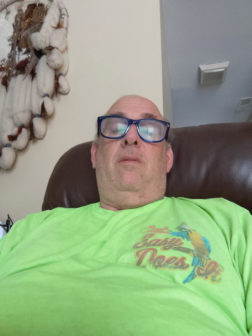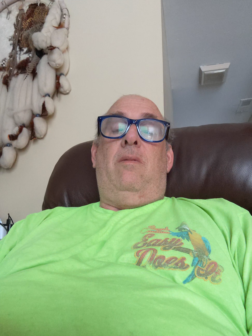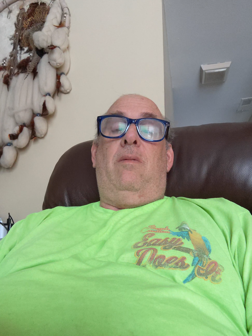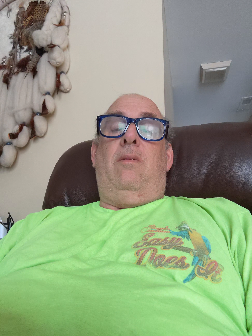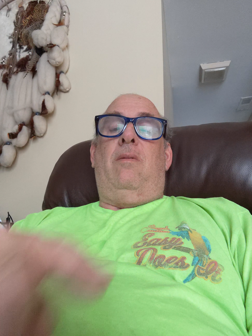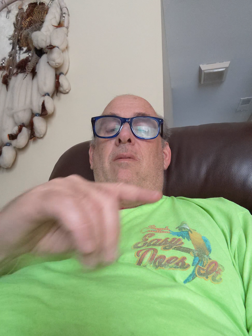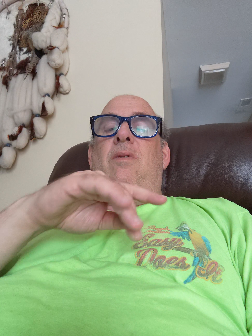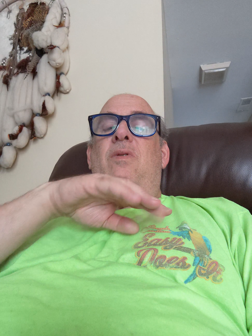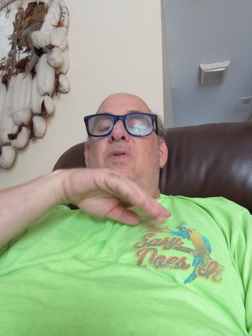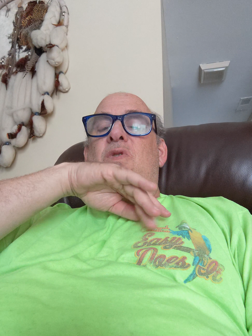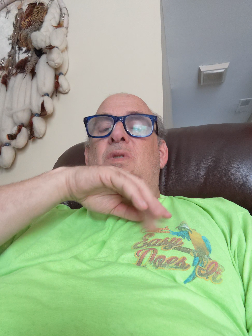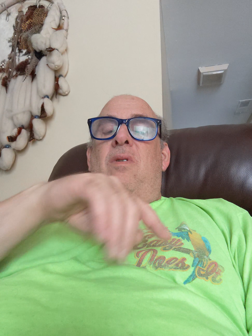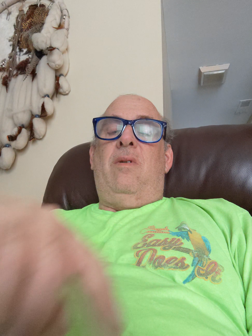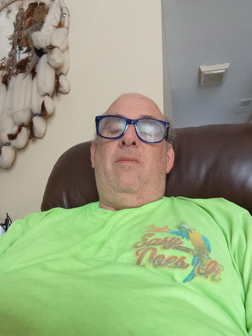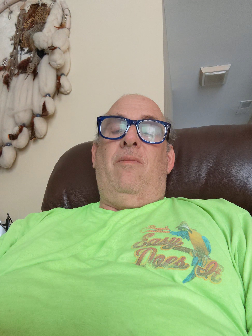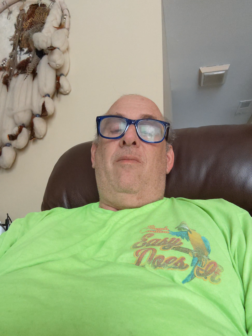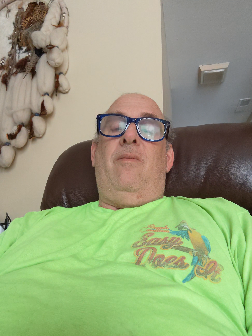dirty